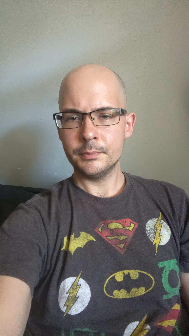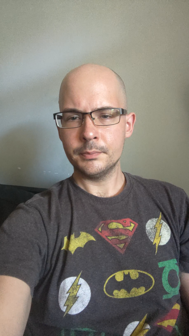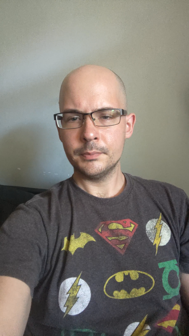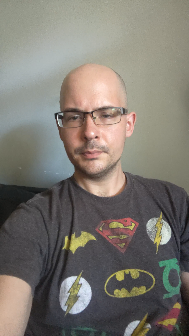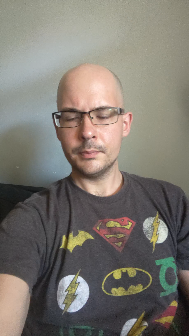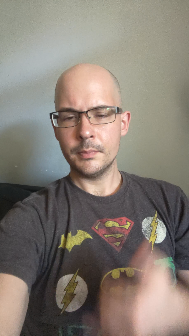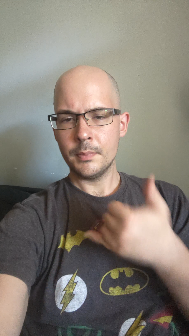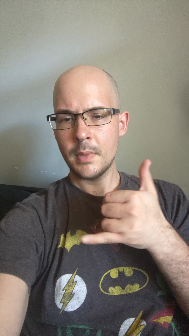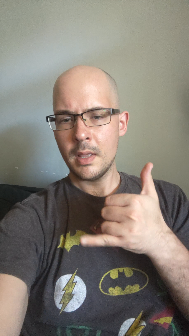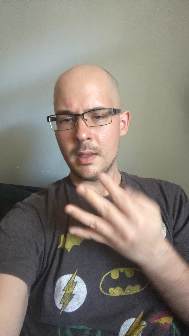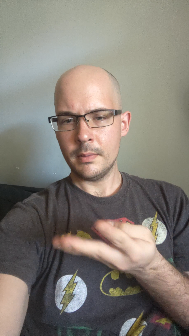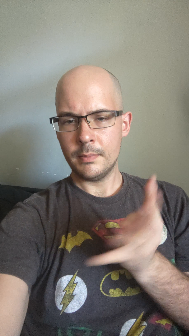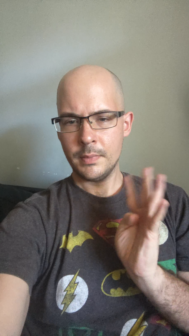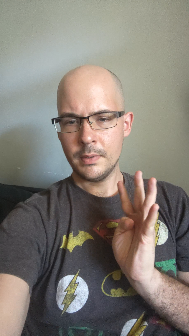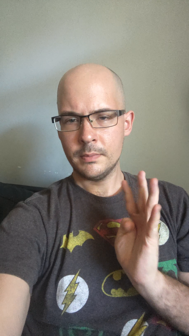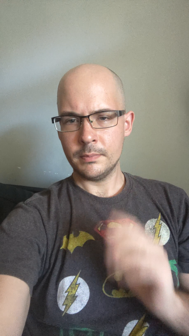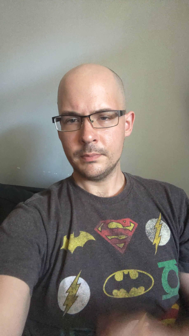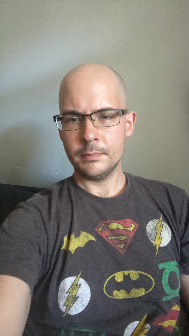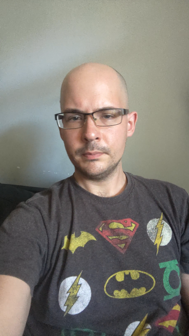playpen